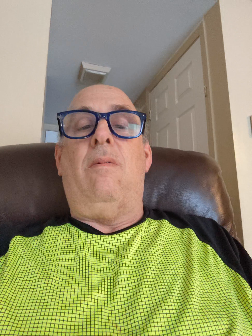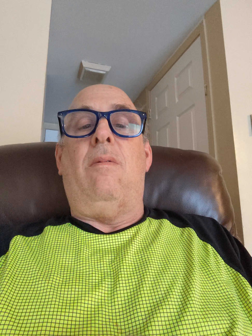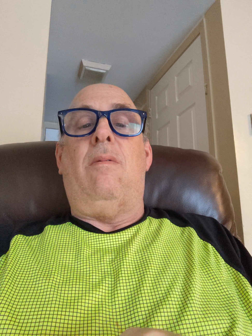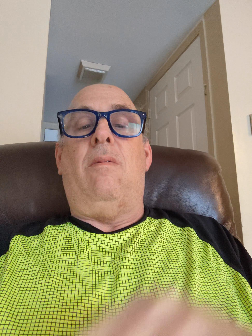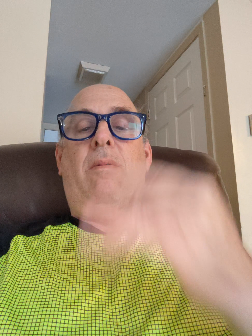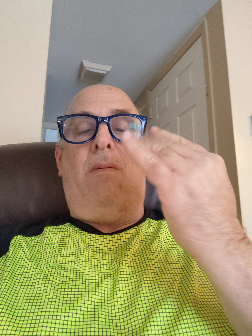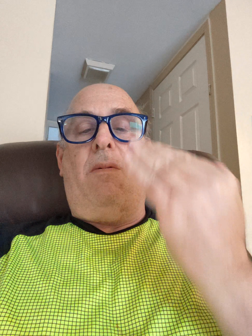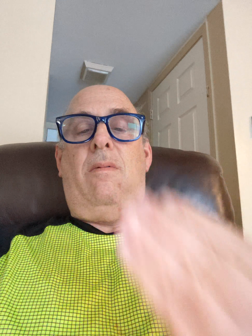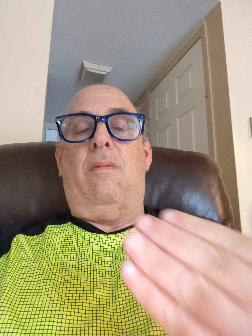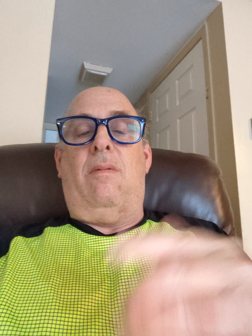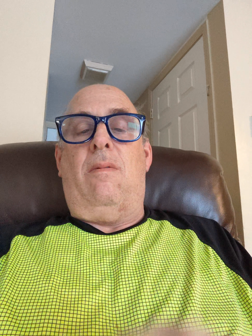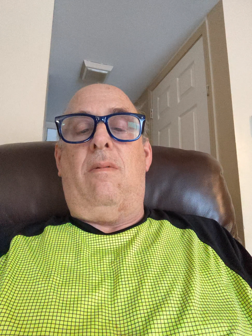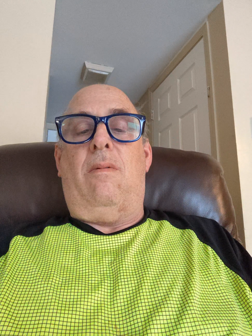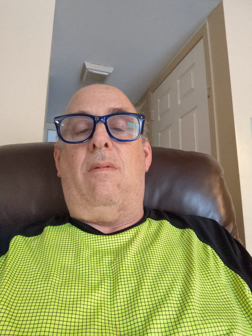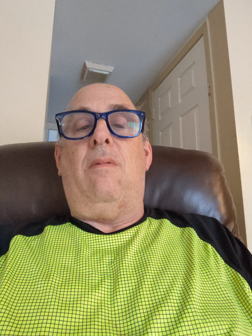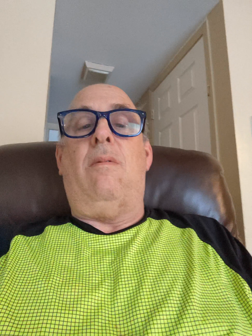now